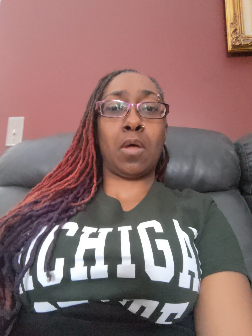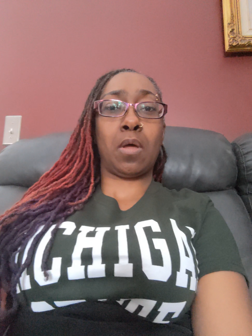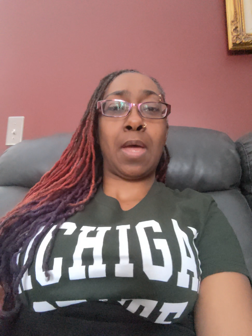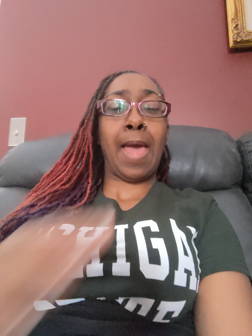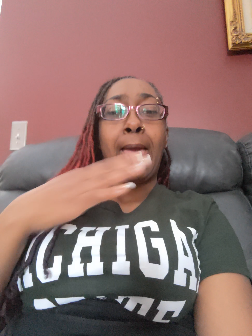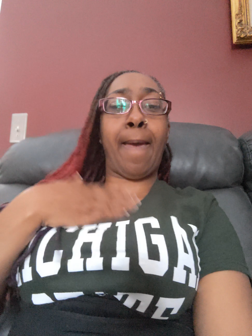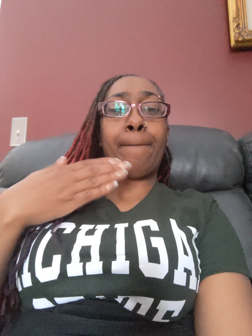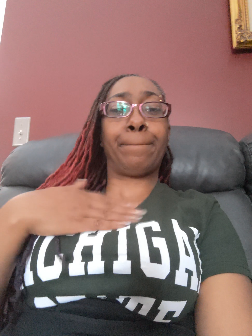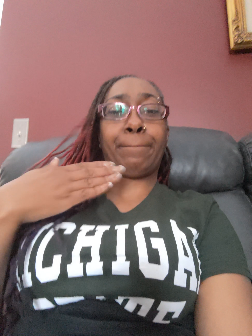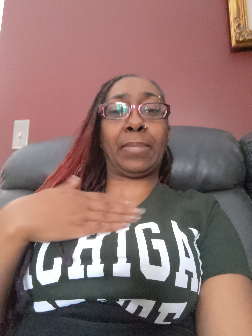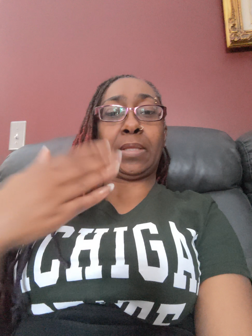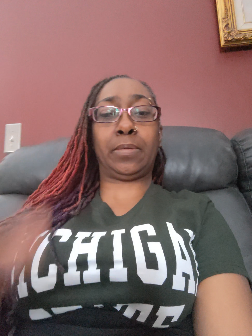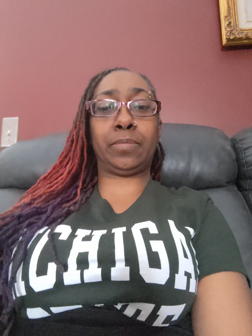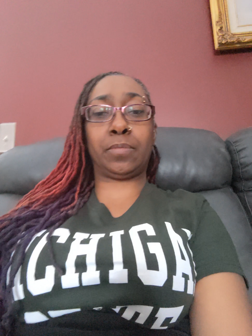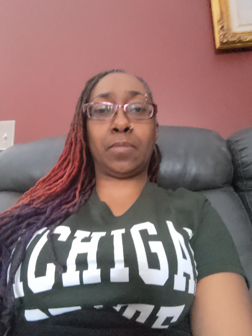happy